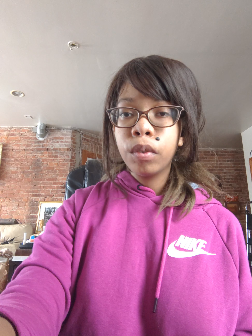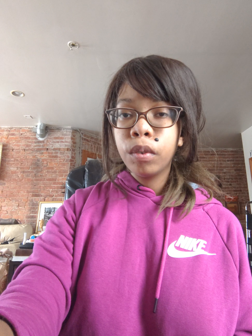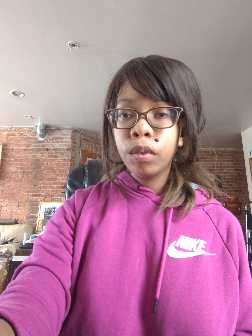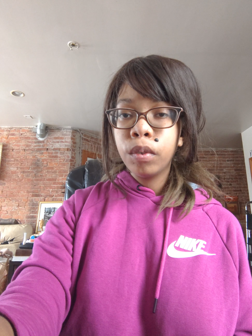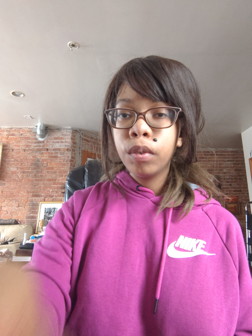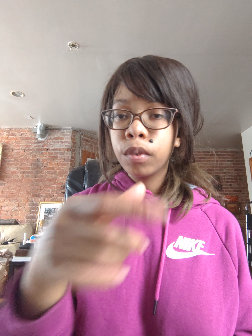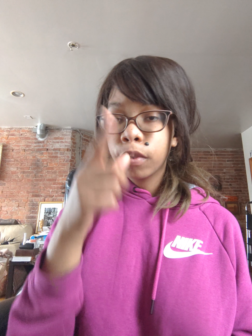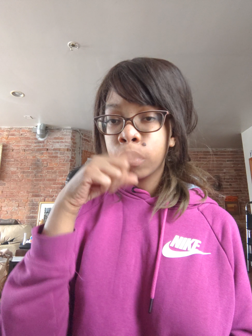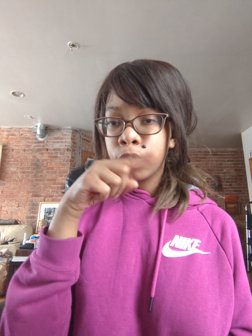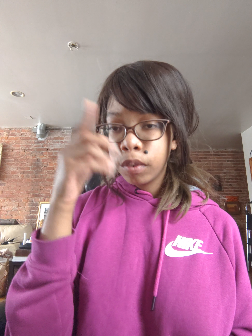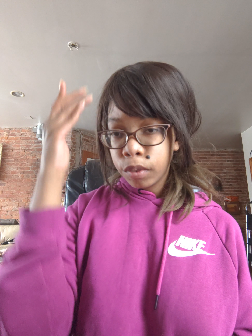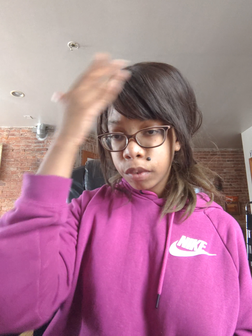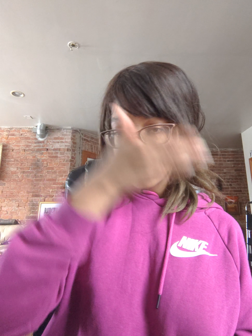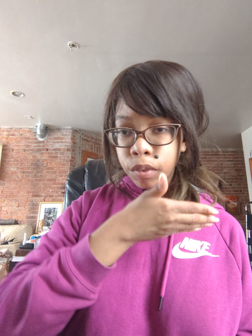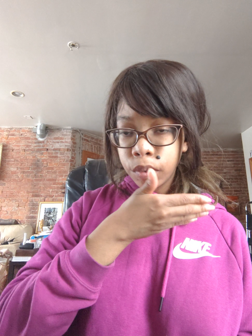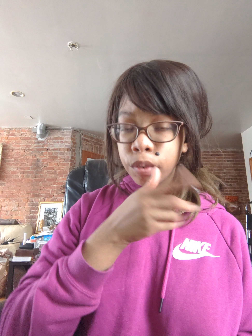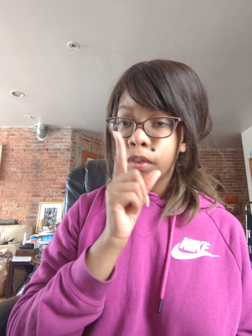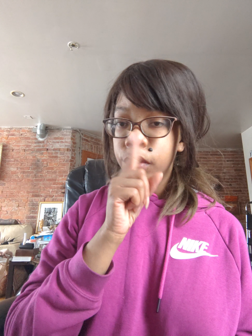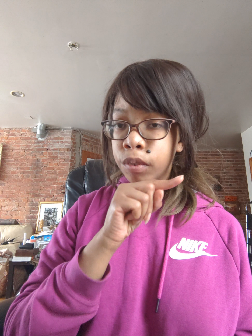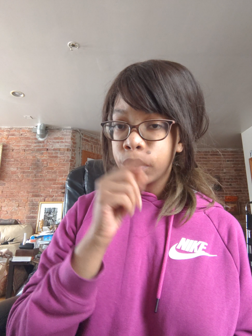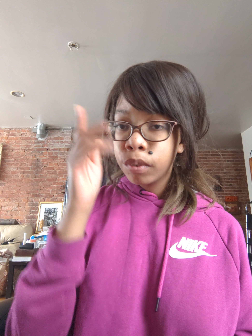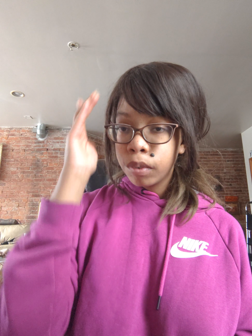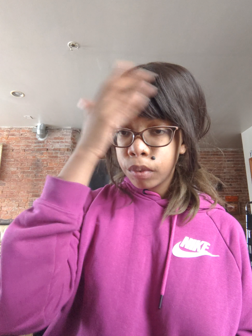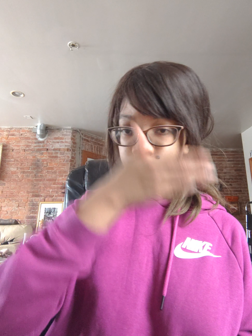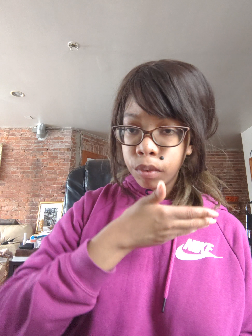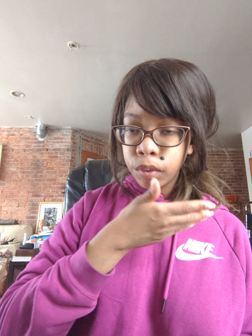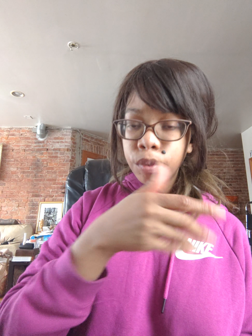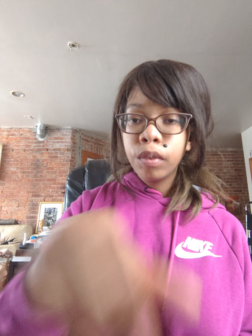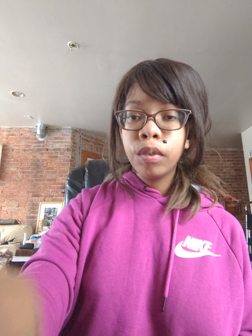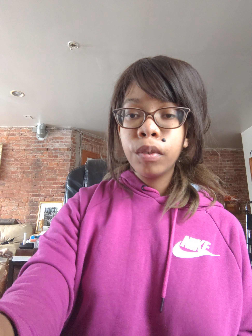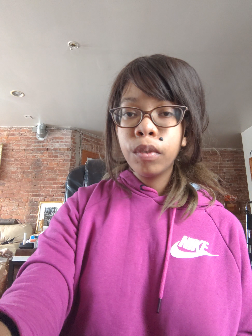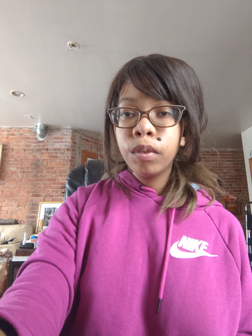pretend